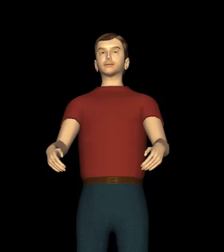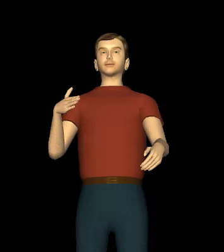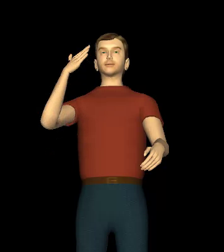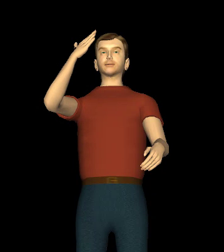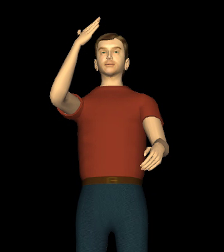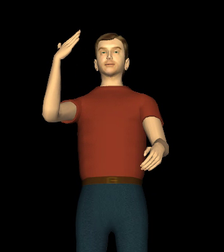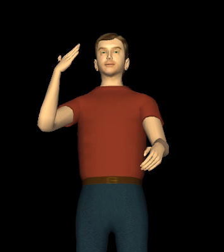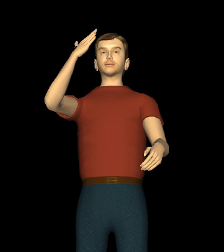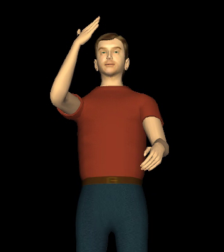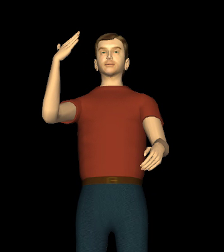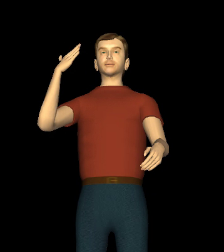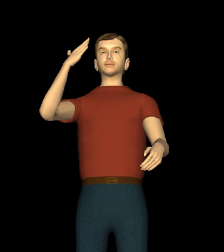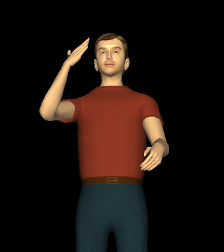حيوان